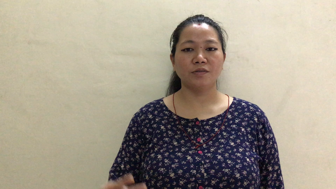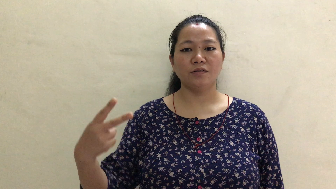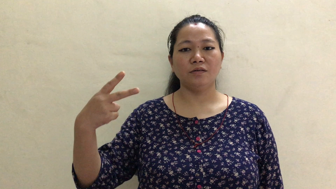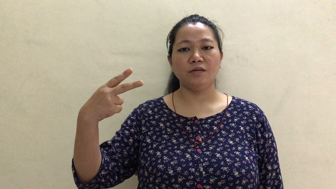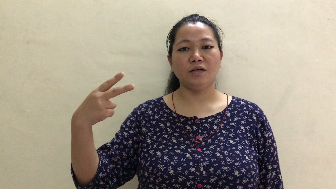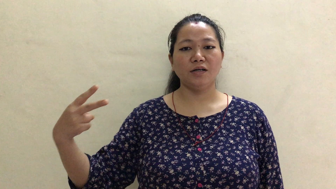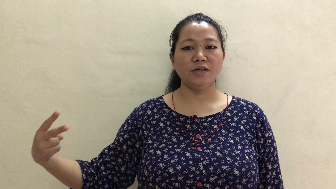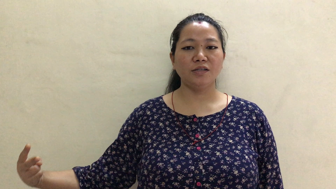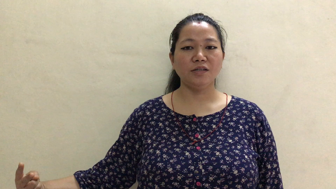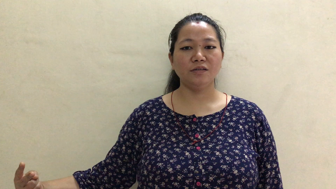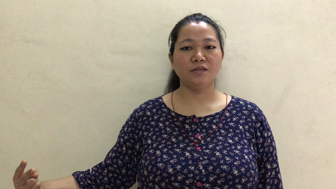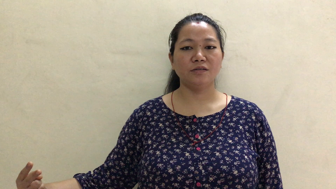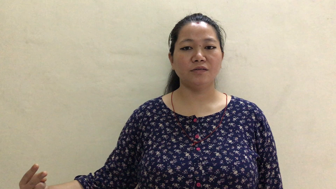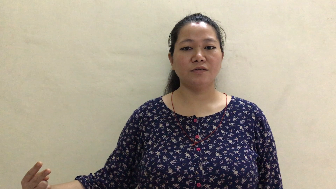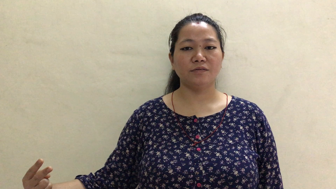ऐ